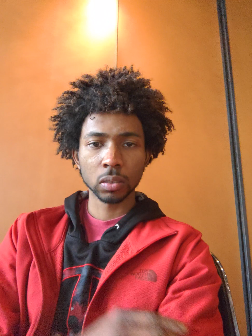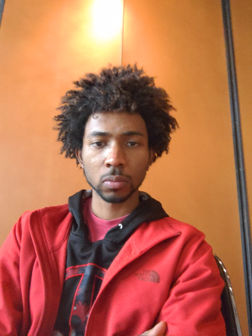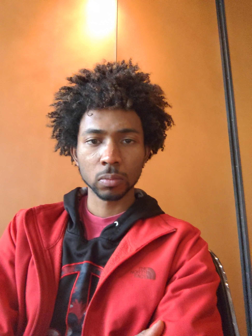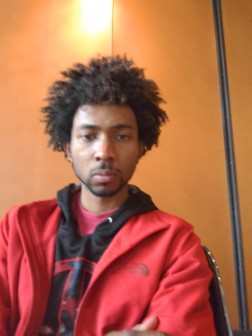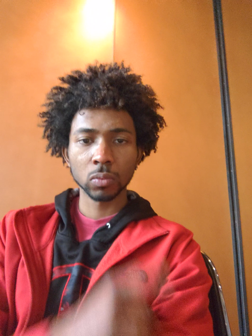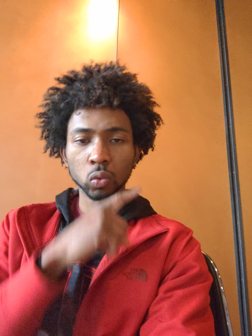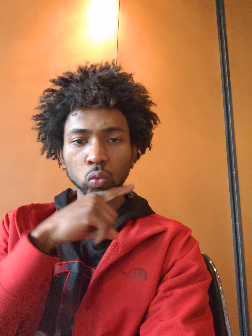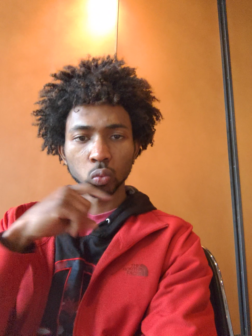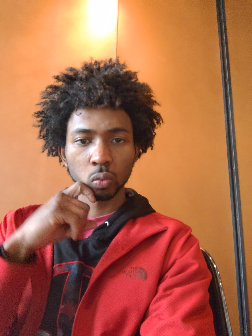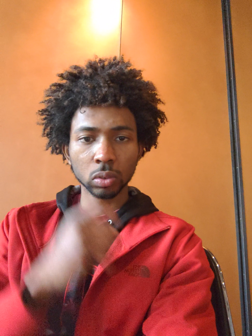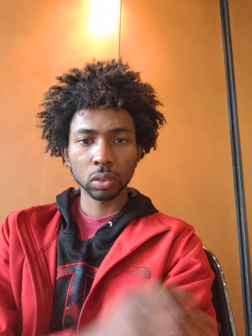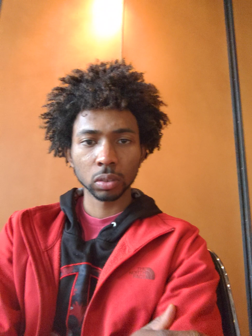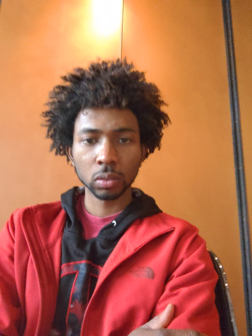dry